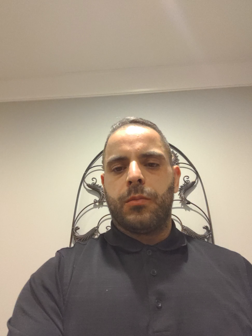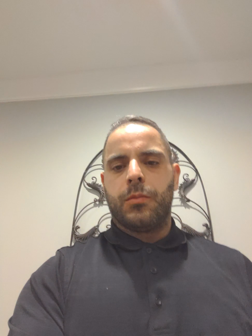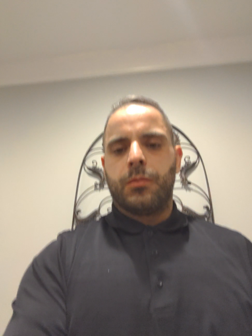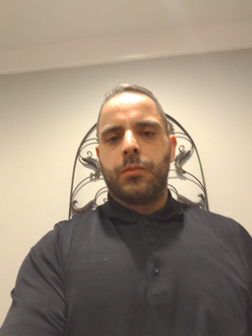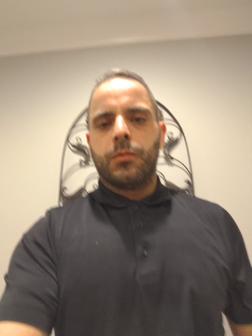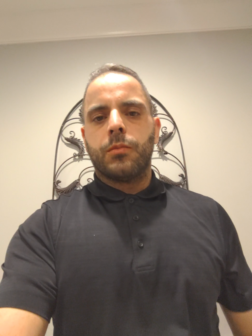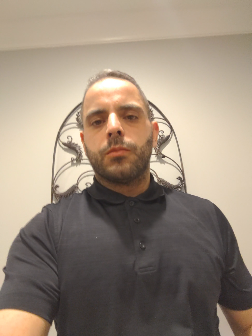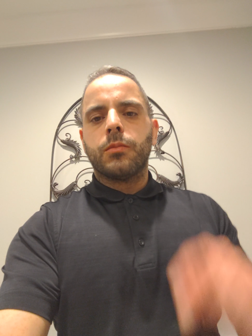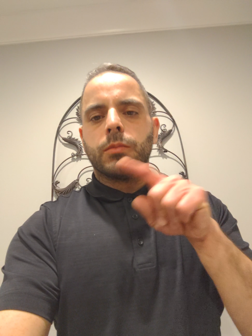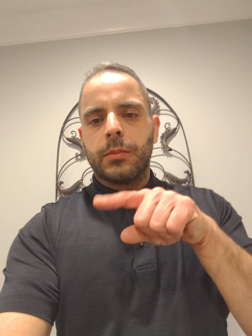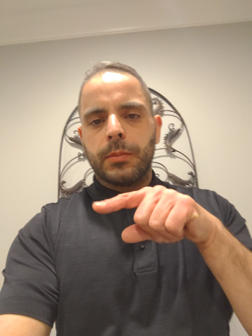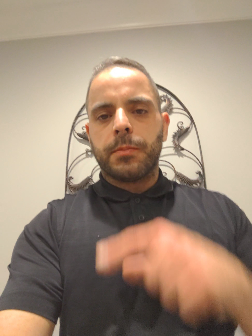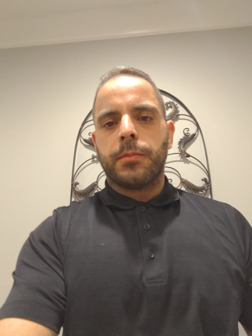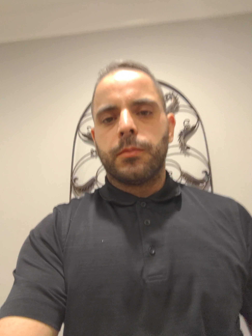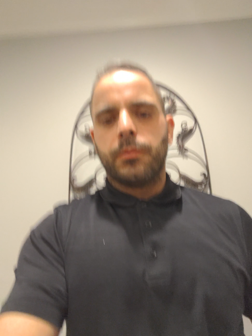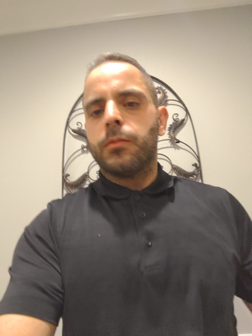time